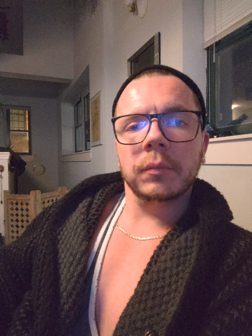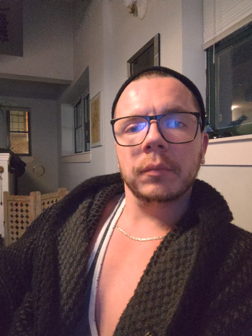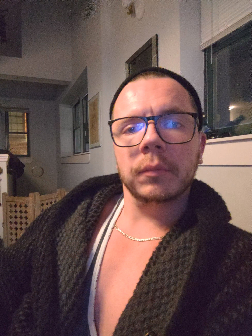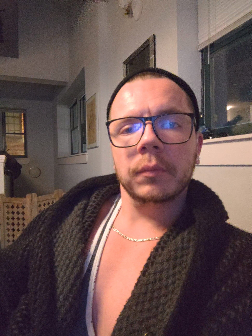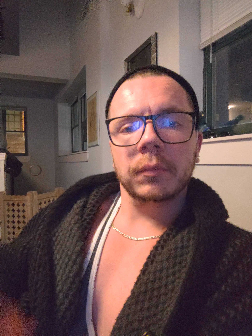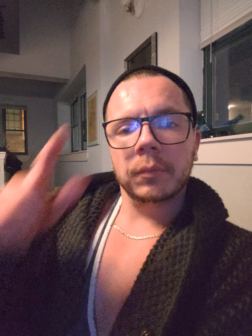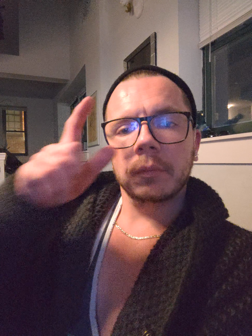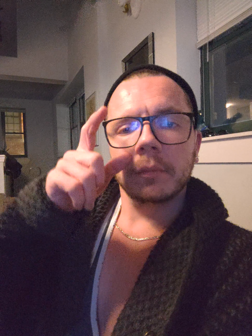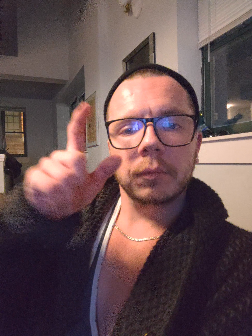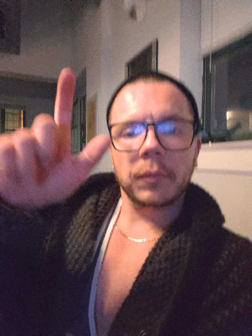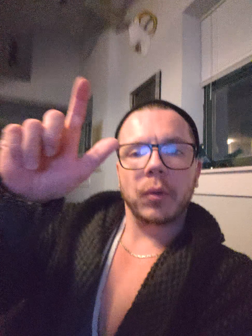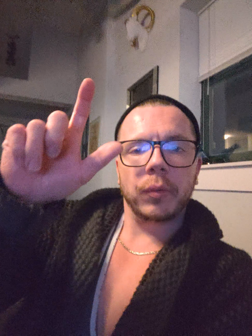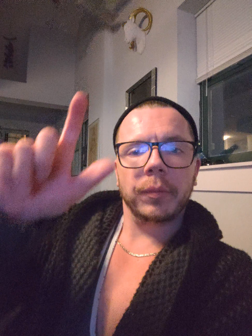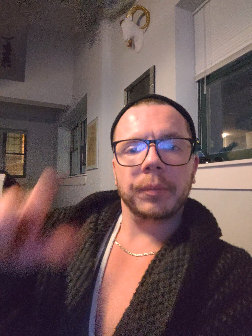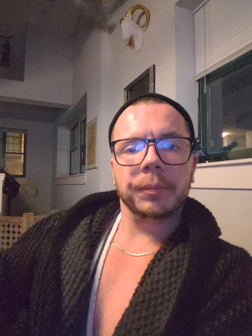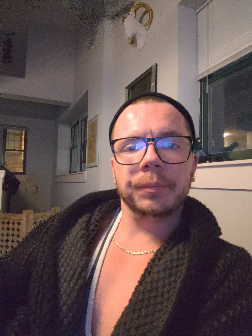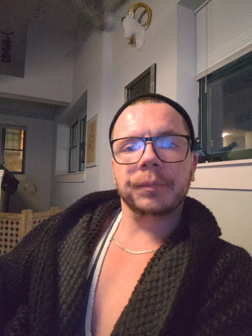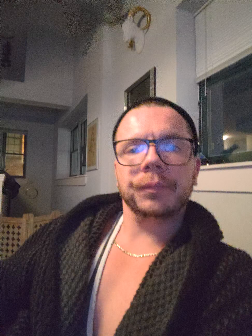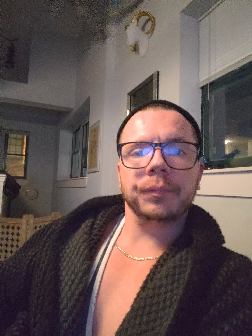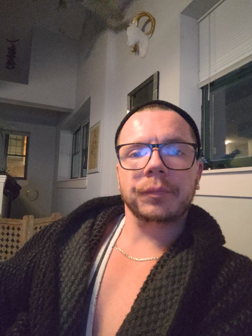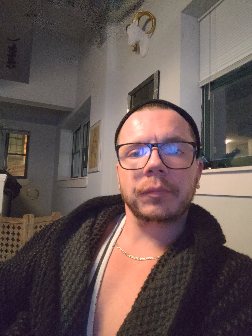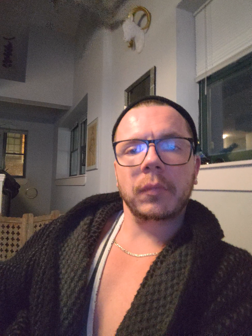moon